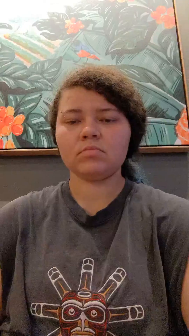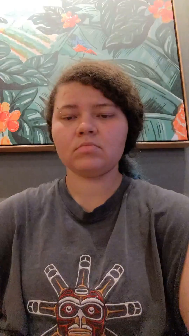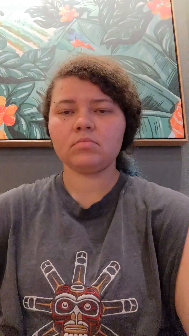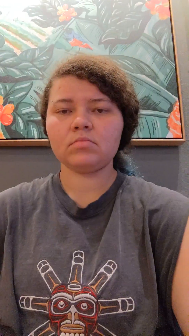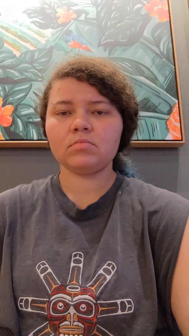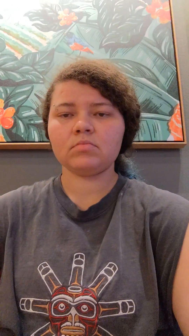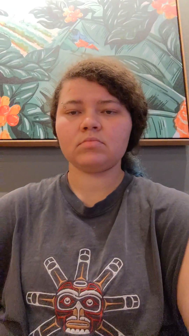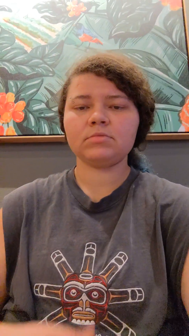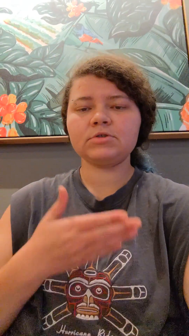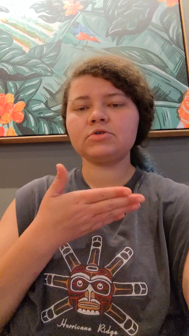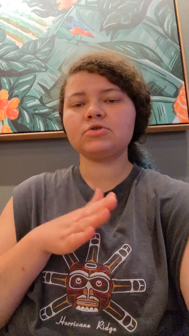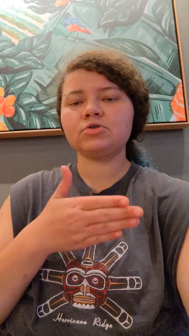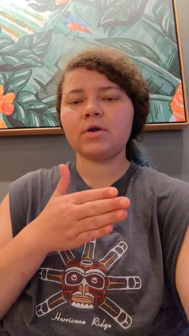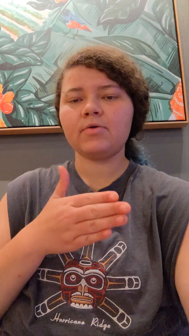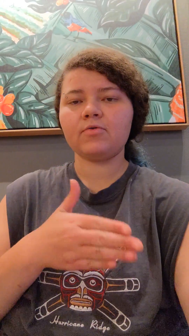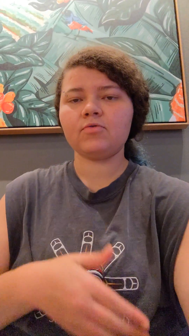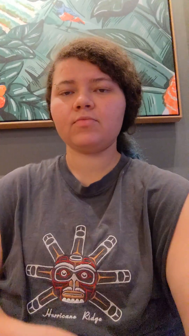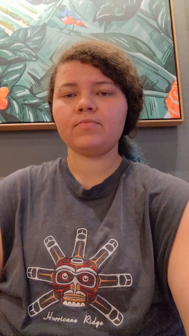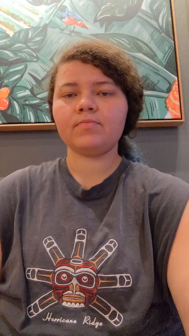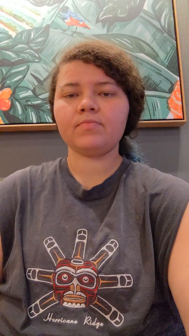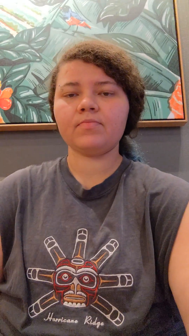share